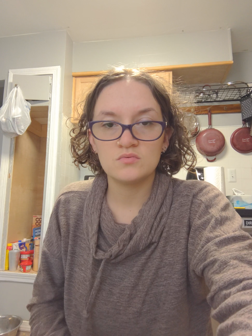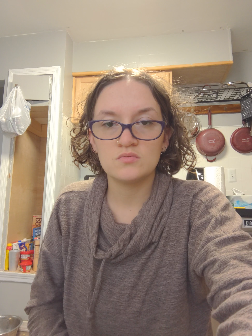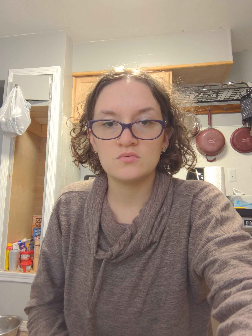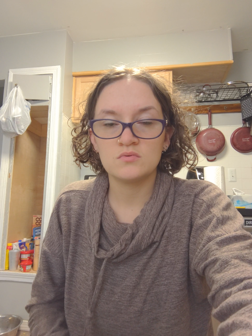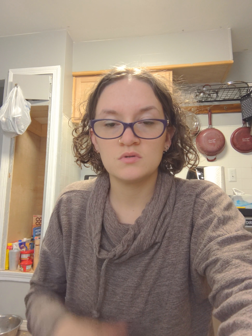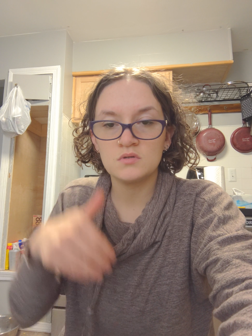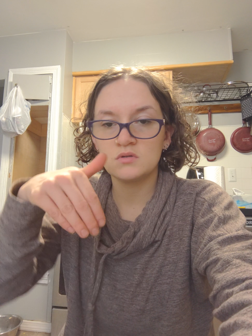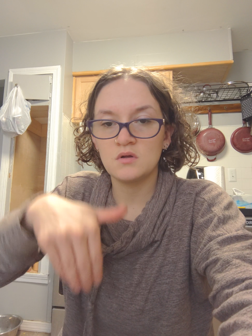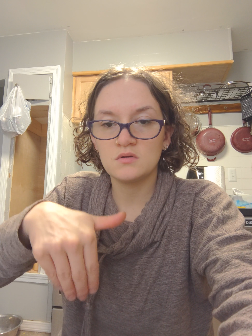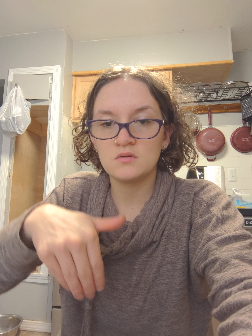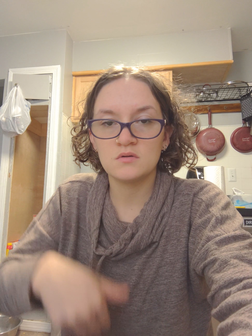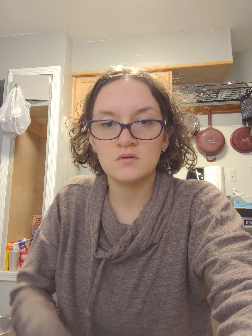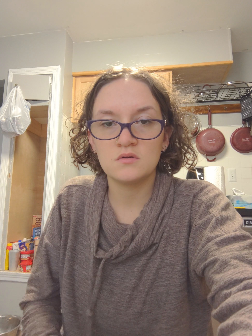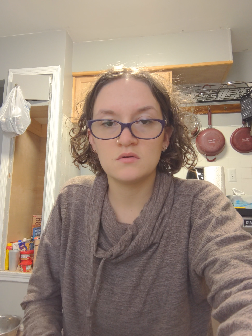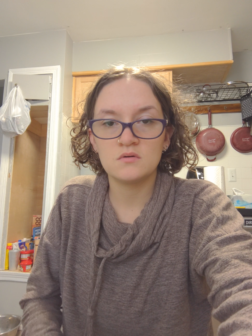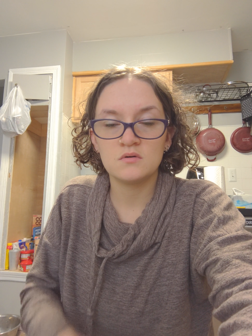night